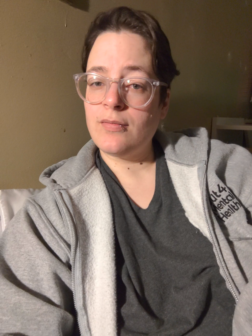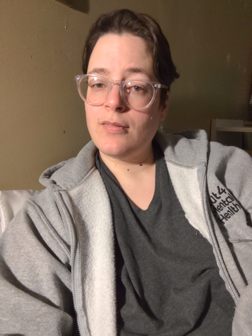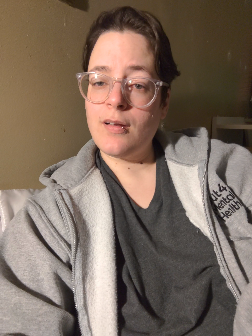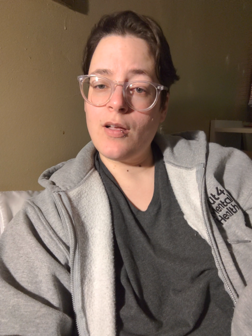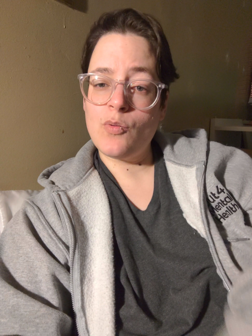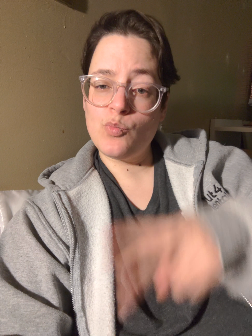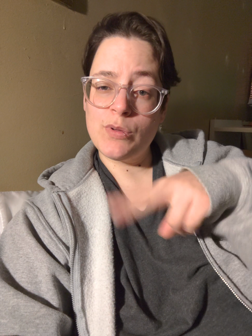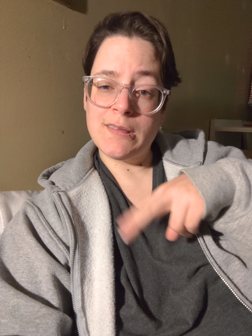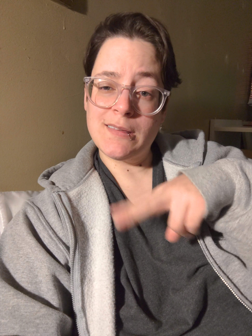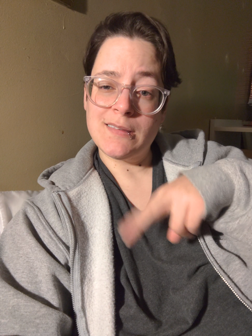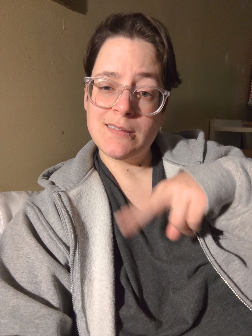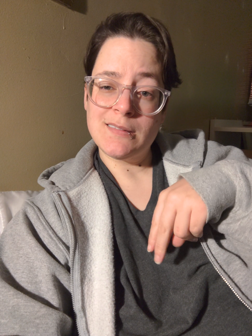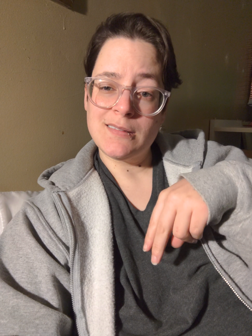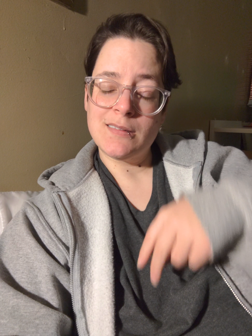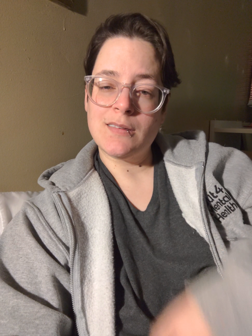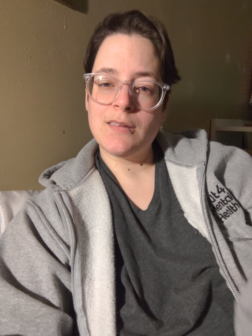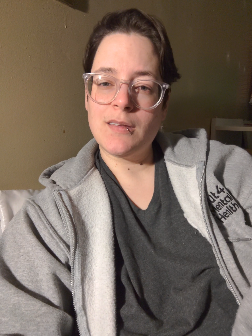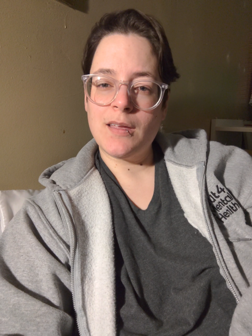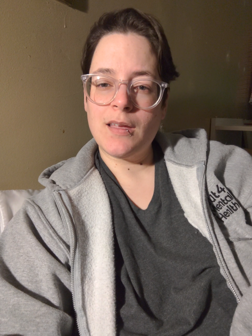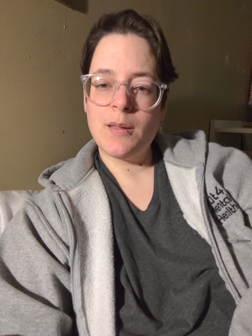read